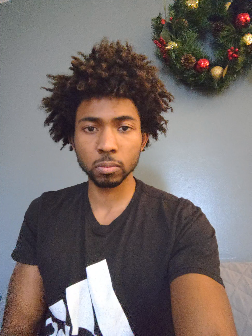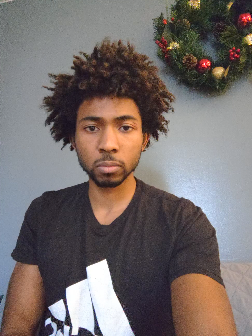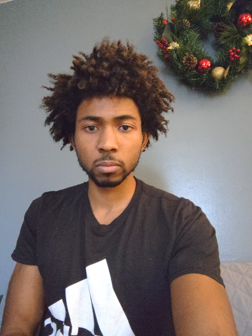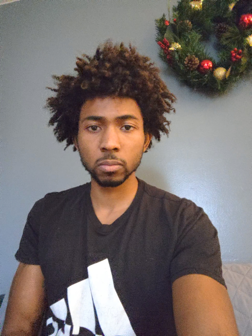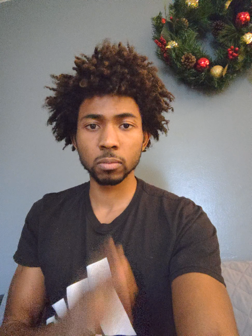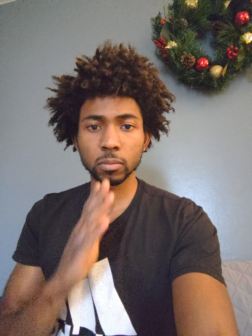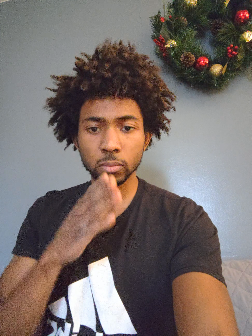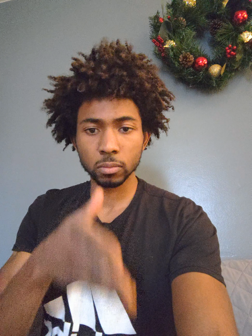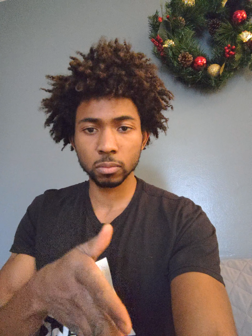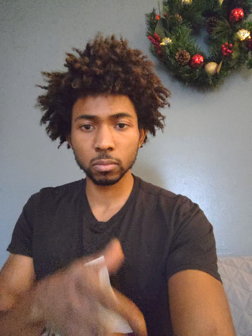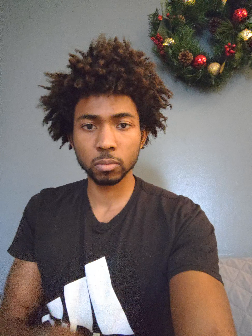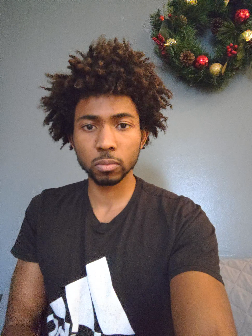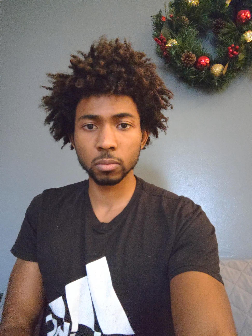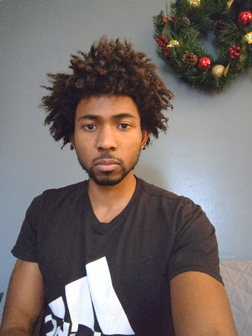after